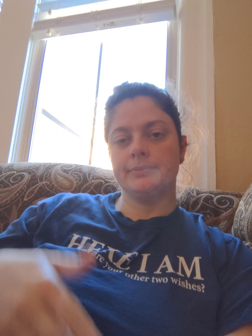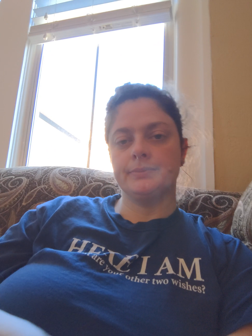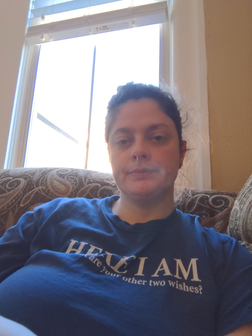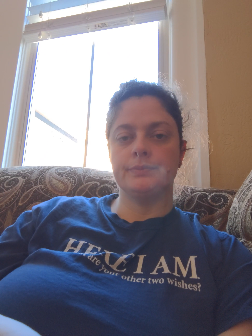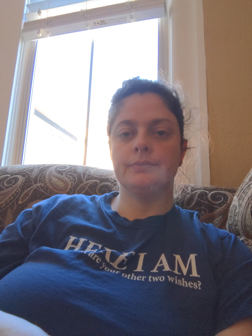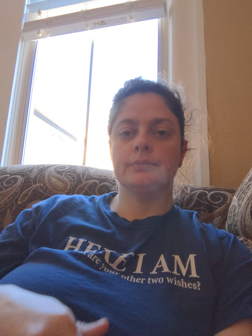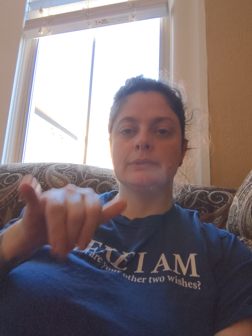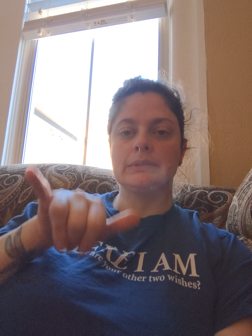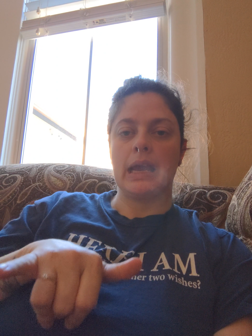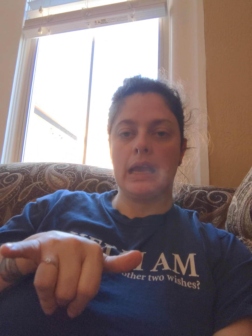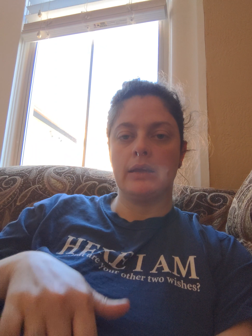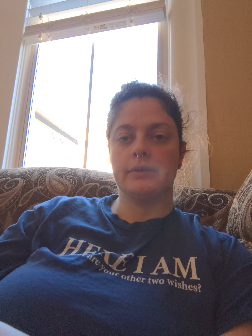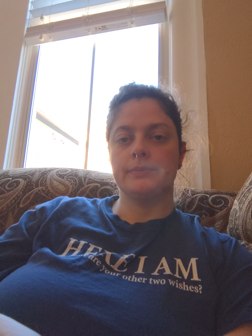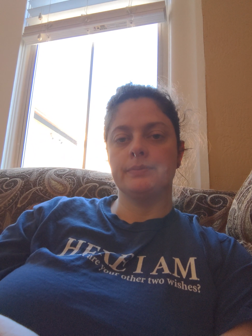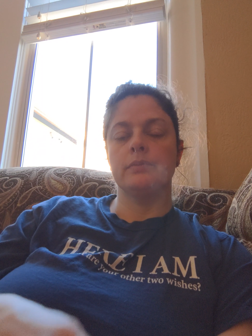stay